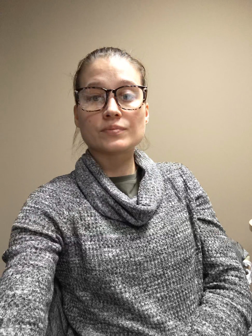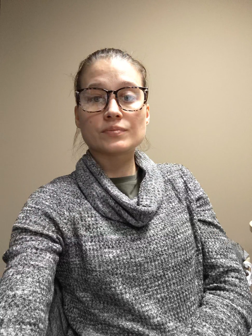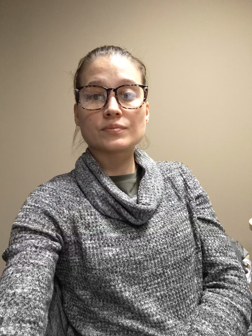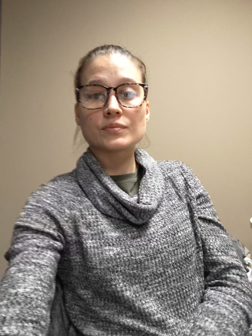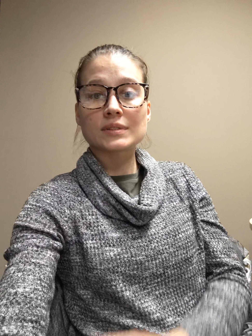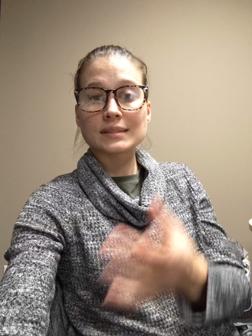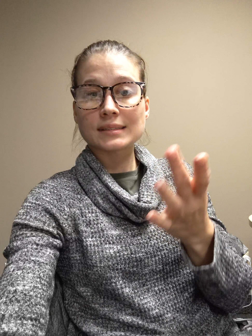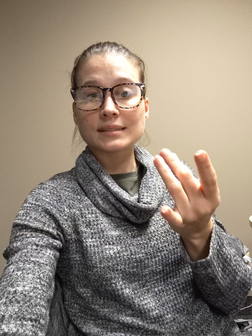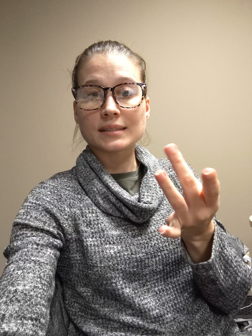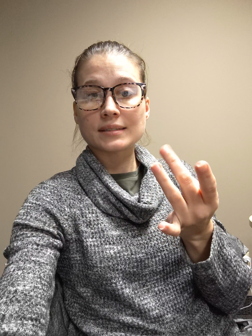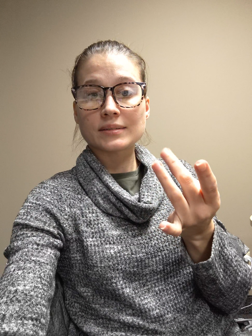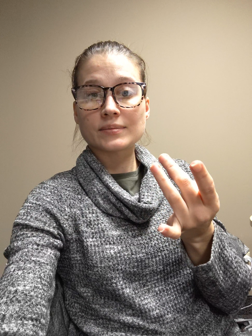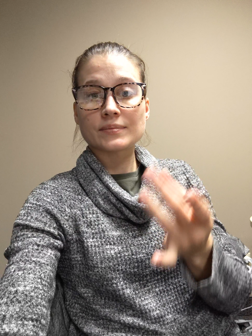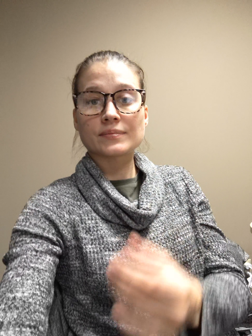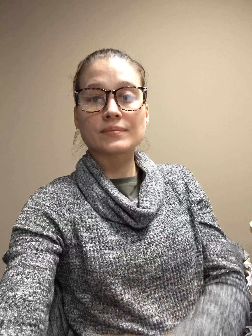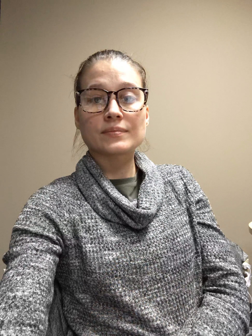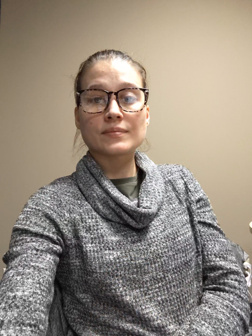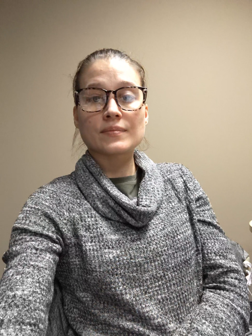sticky